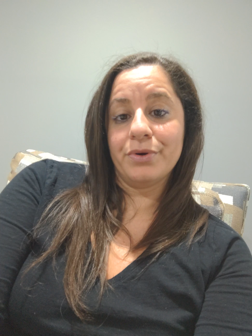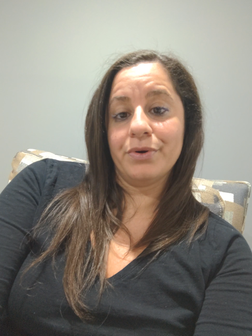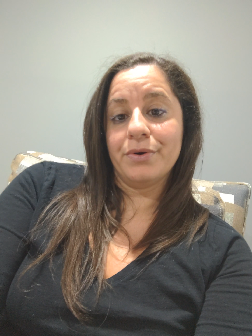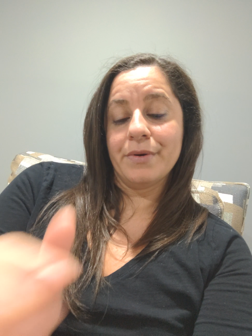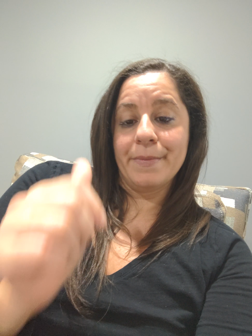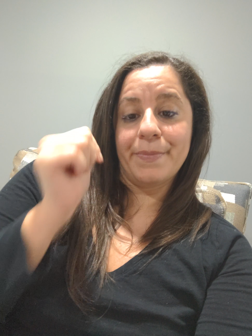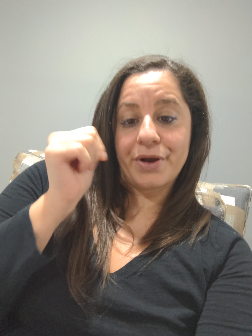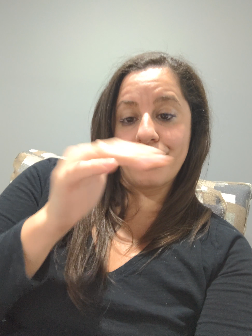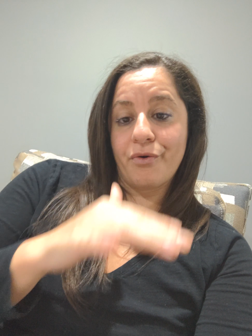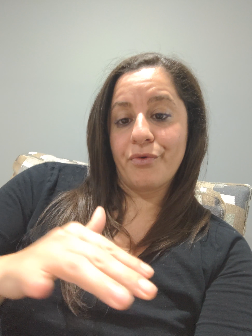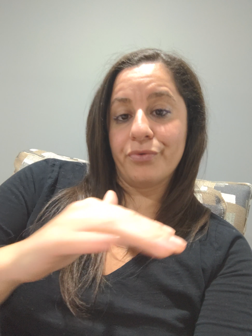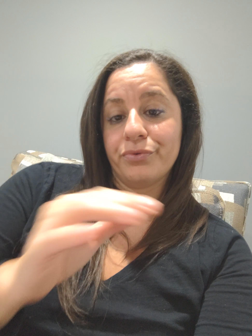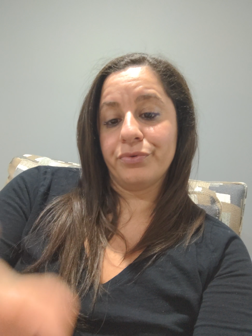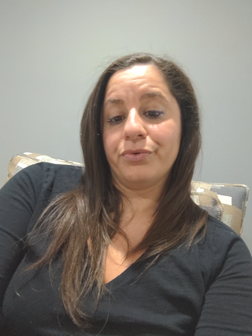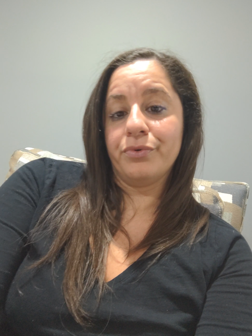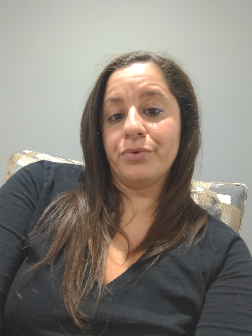backyard